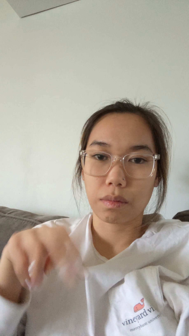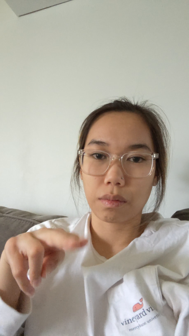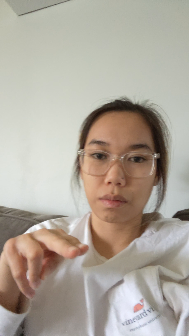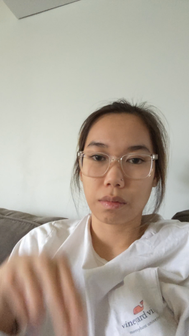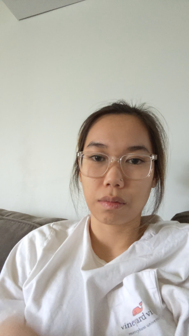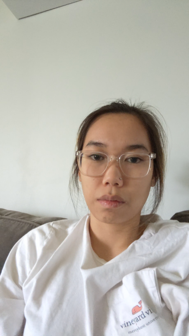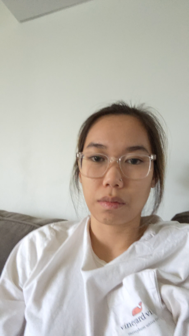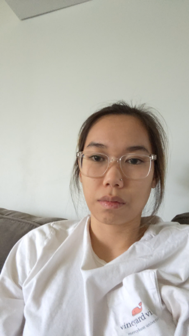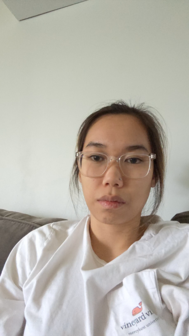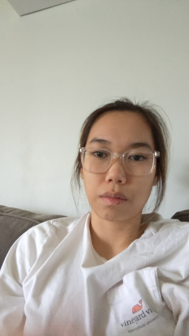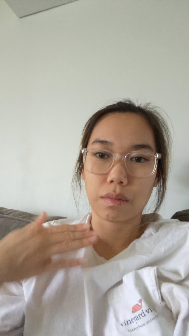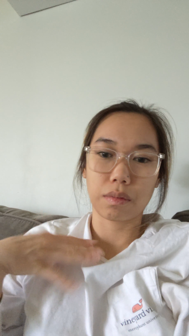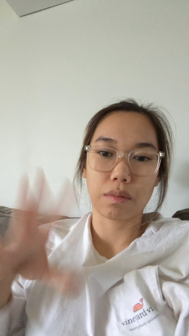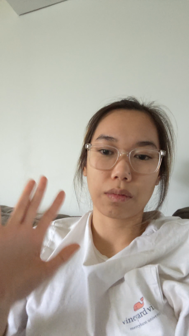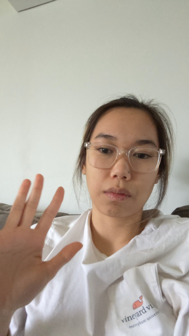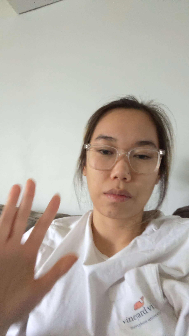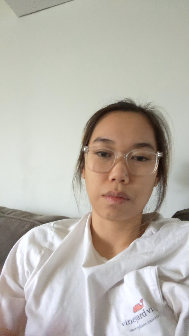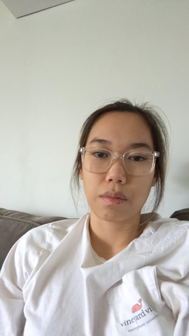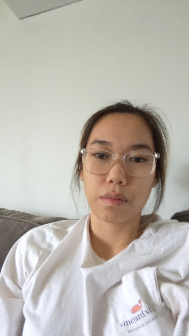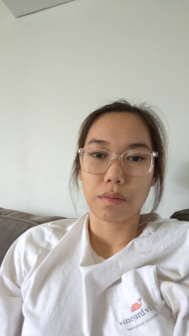dress